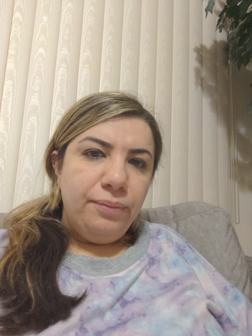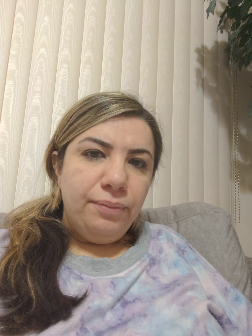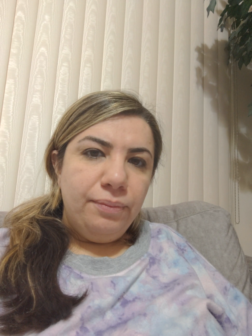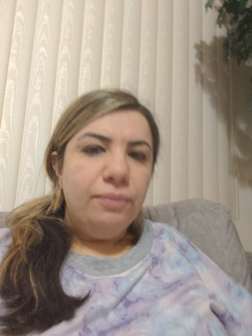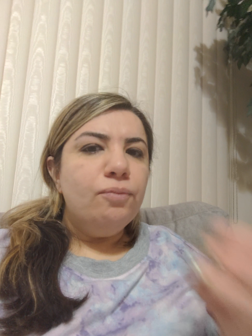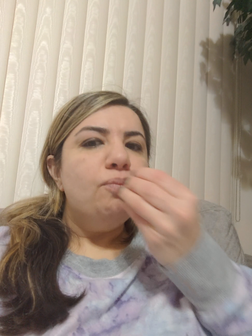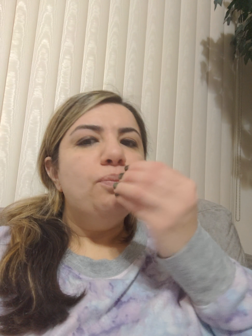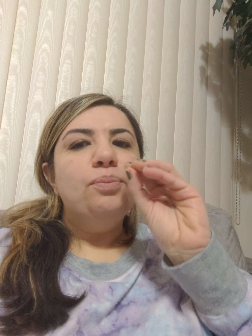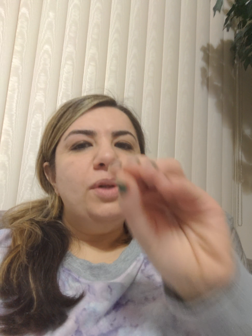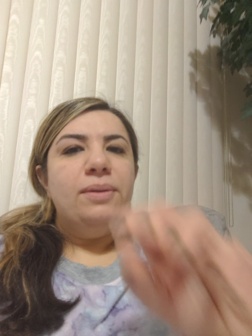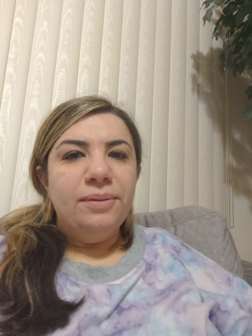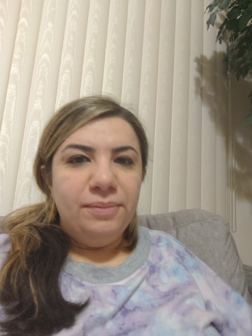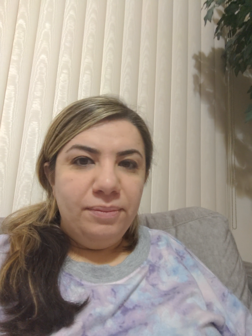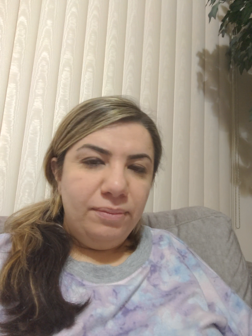kiss